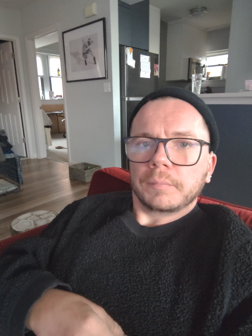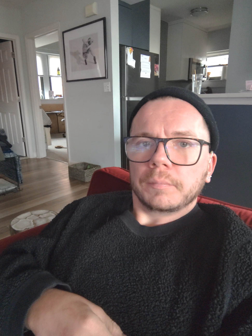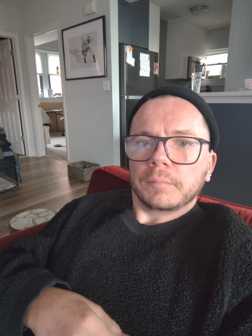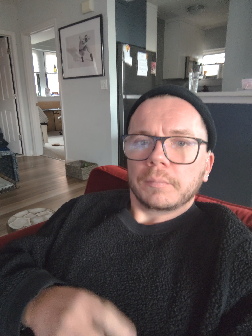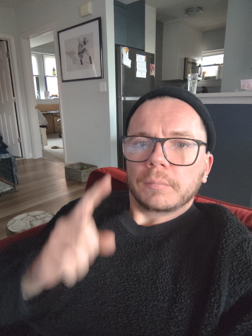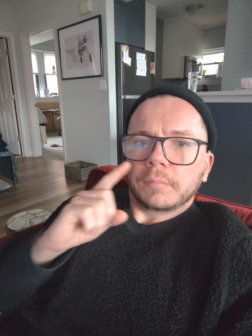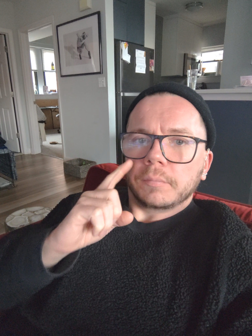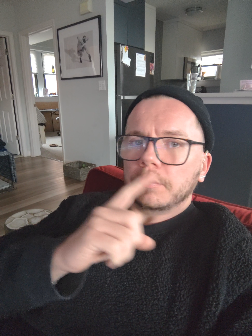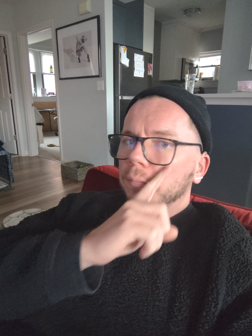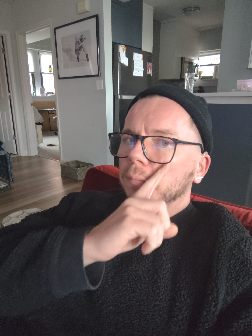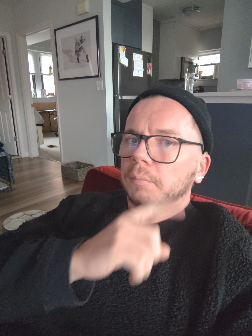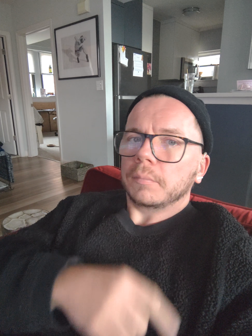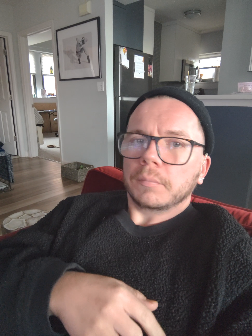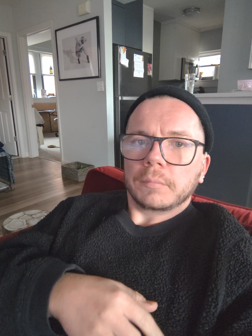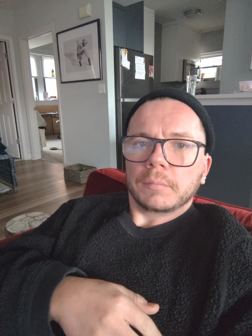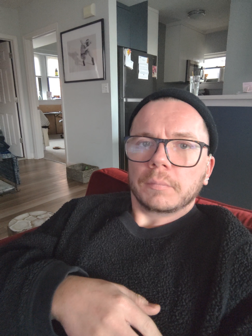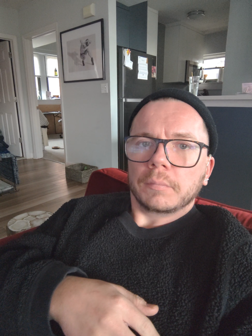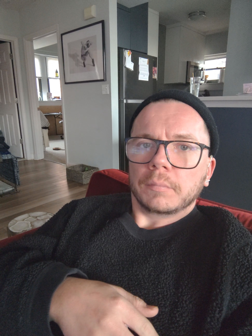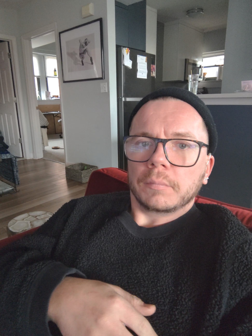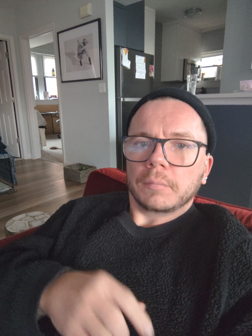eye